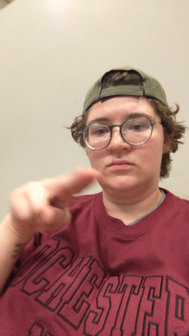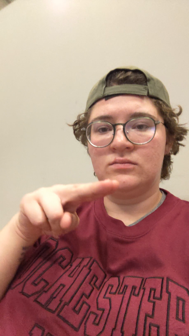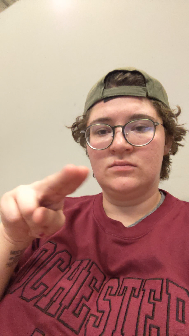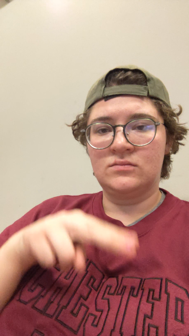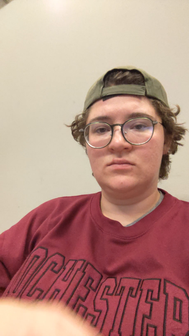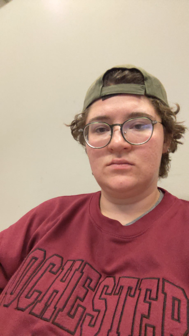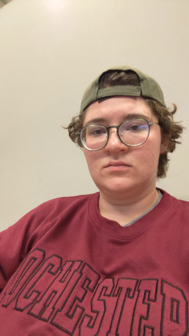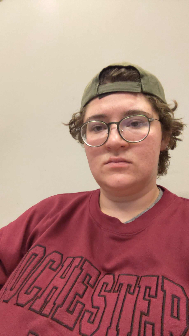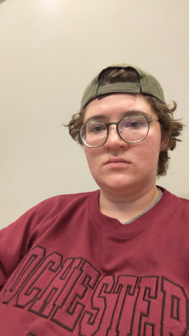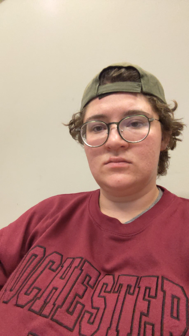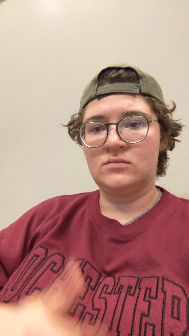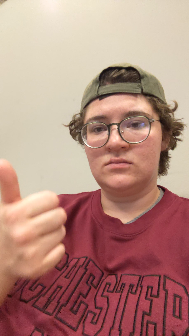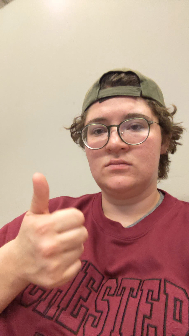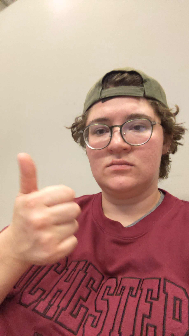help